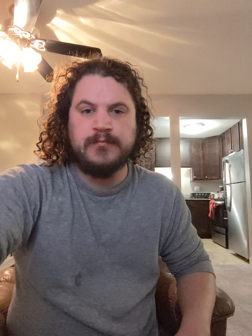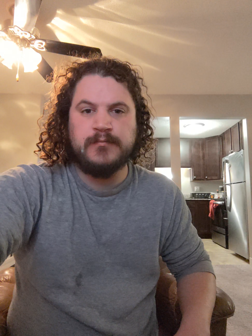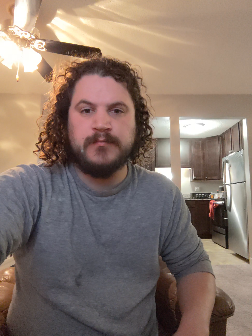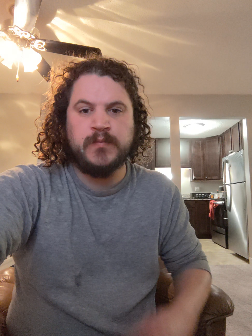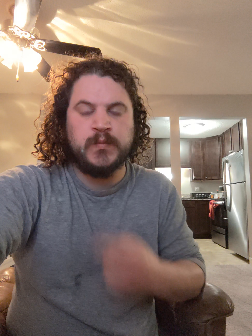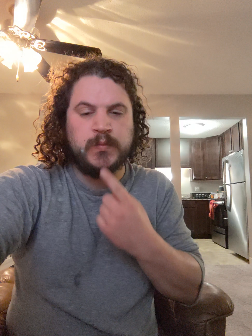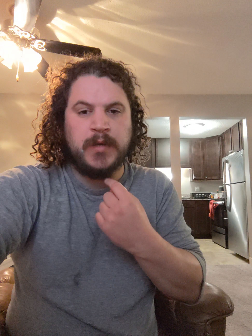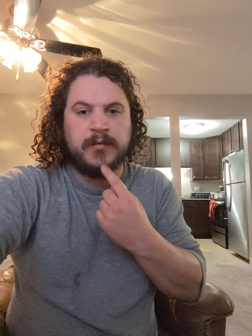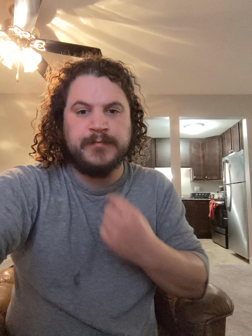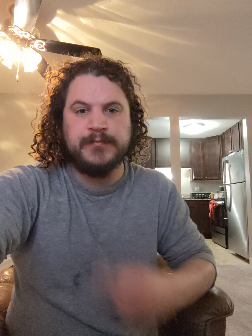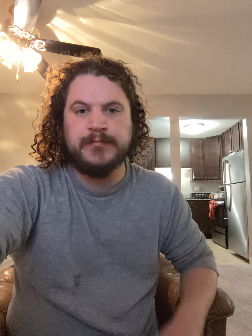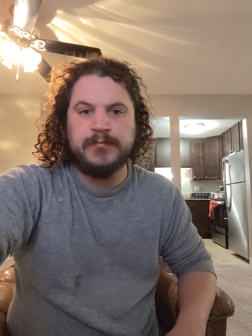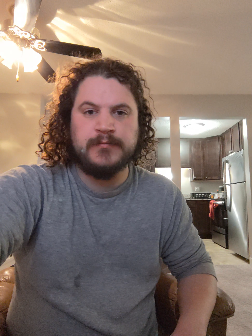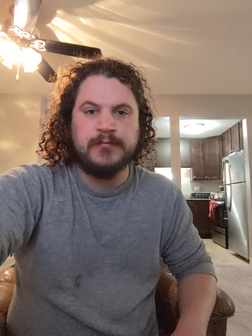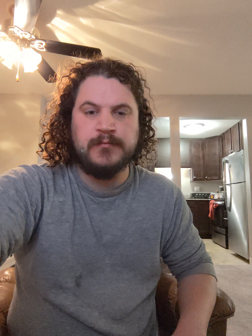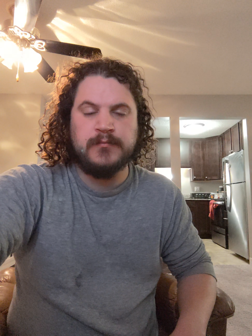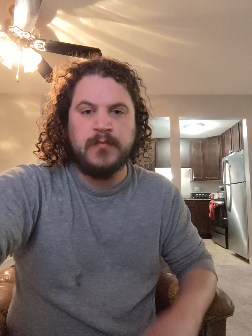red